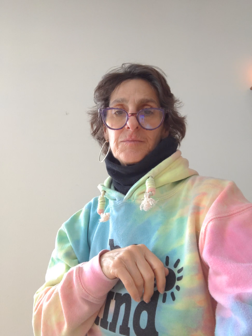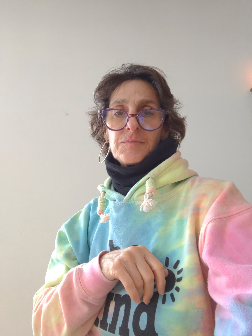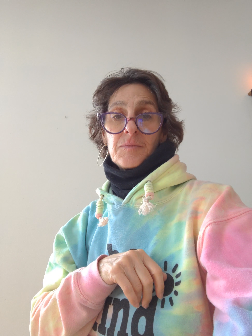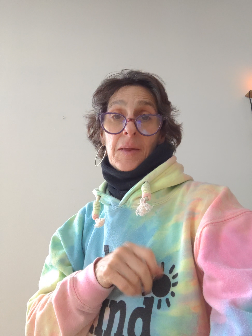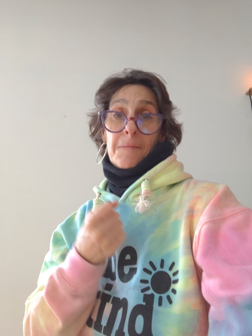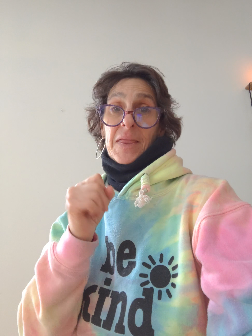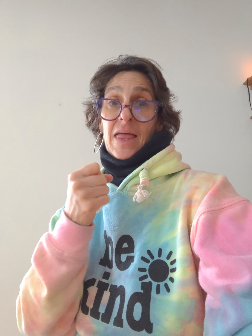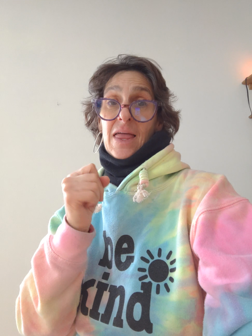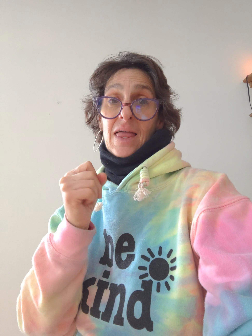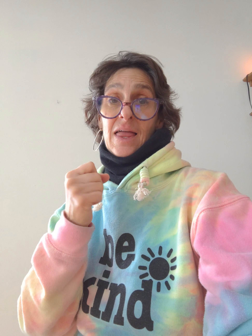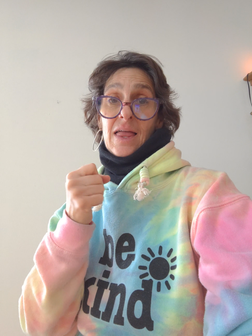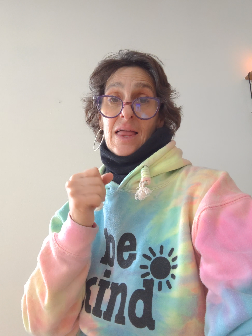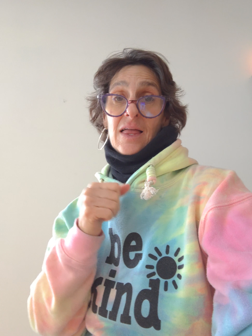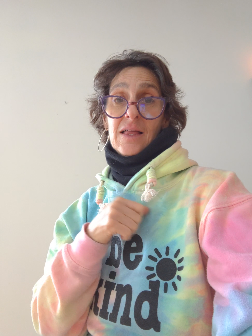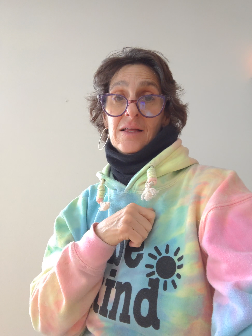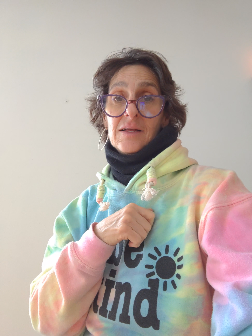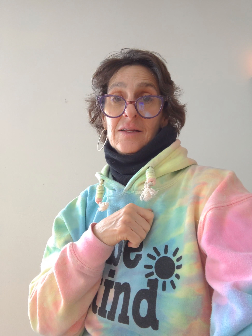make